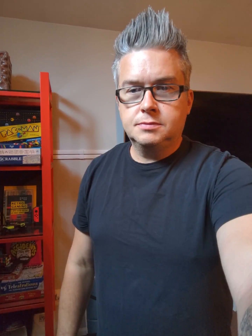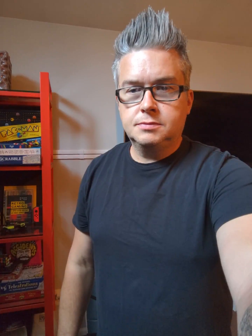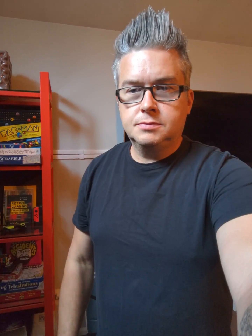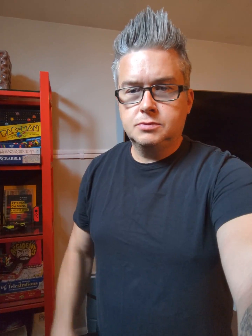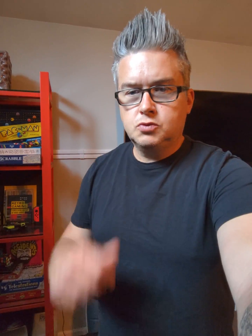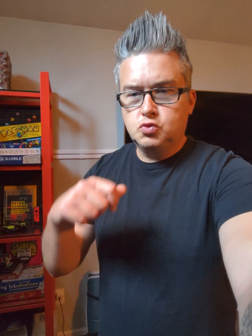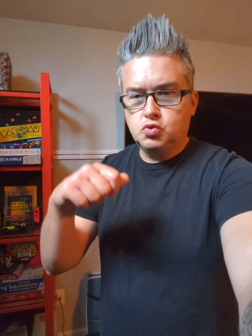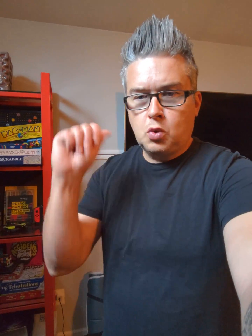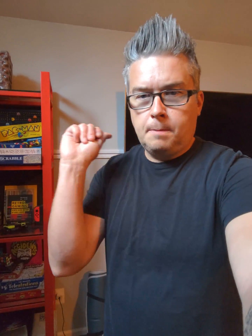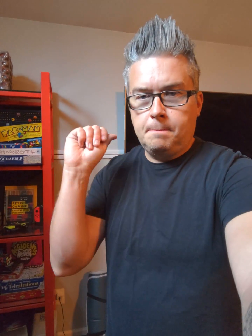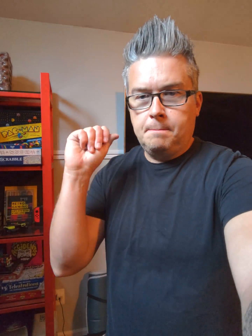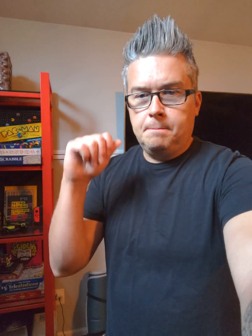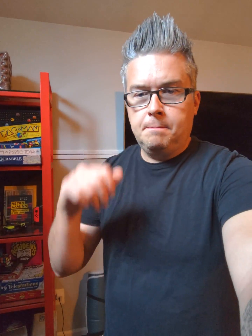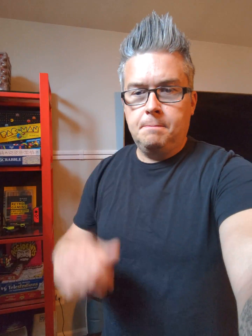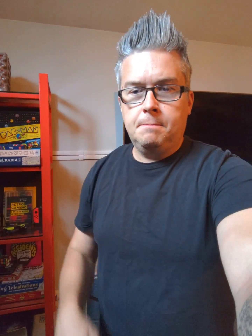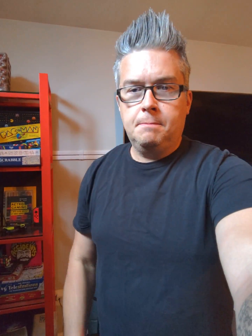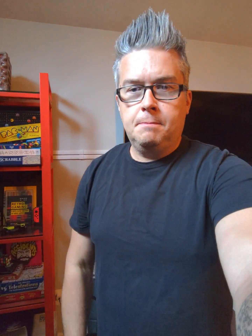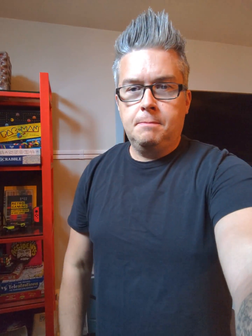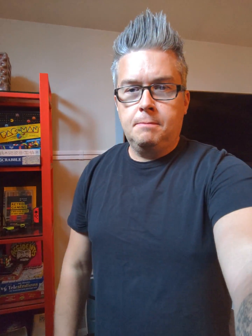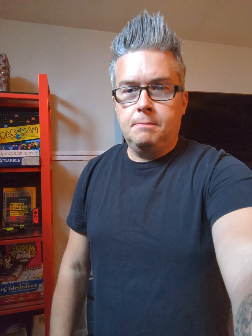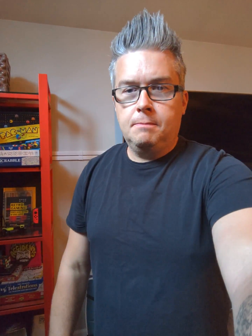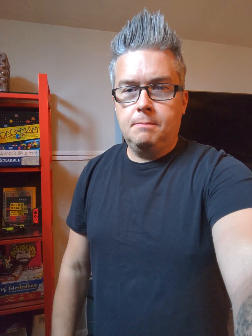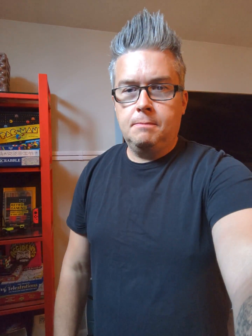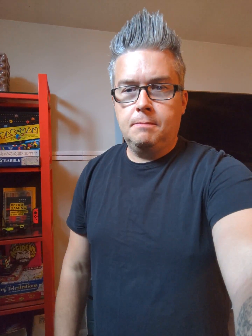rip